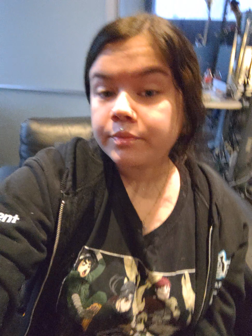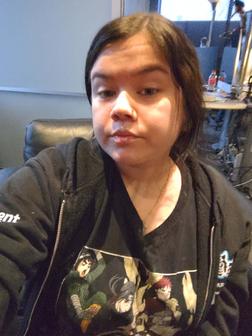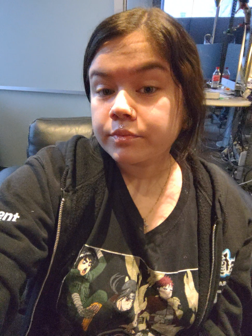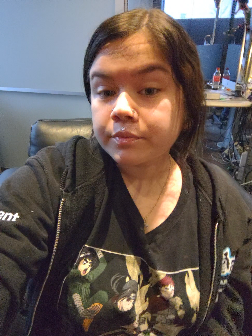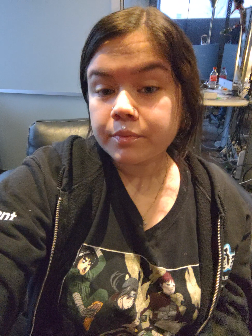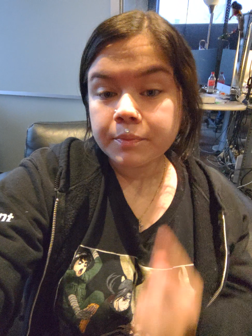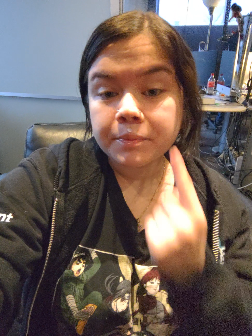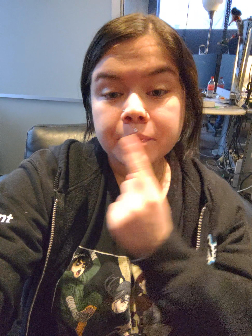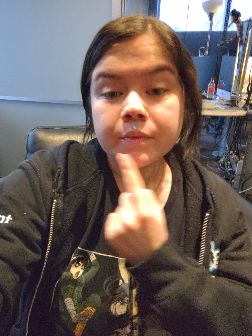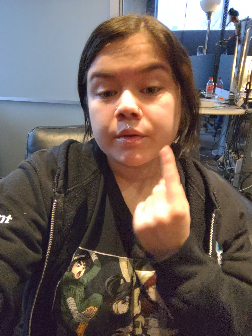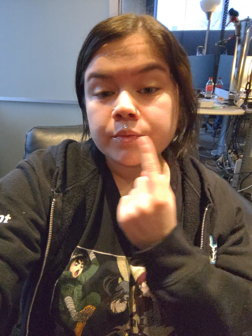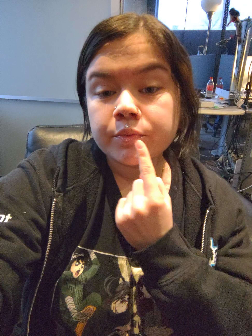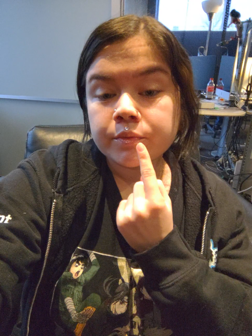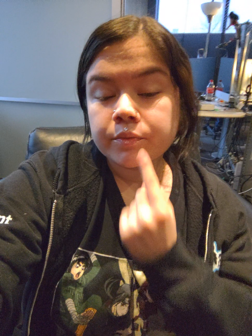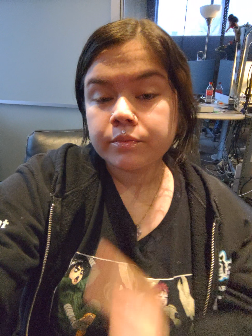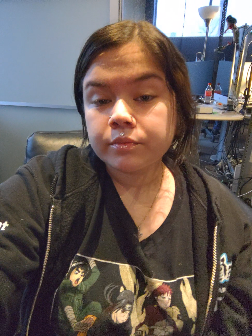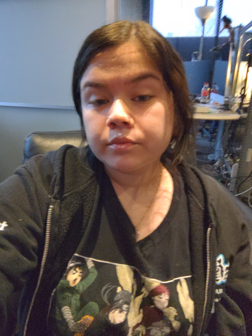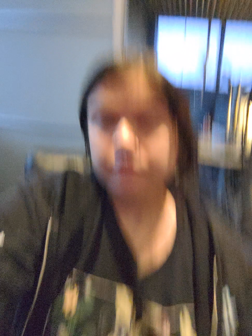mouth